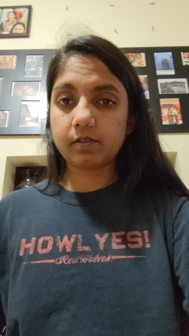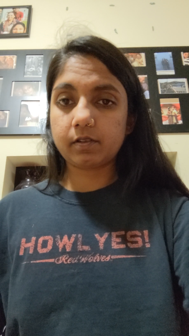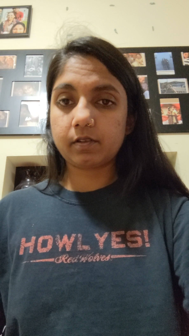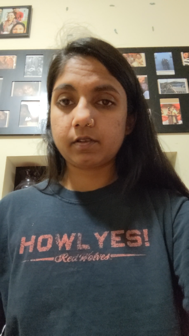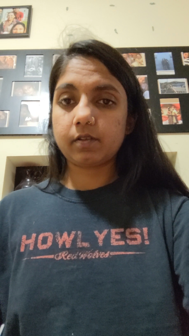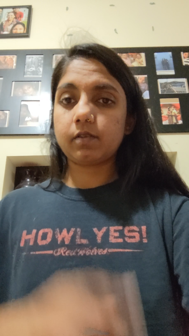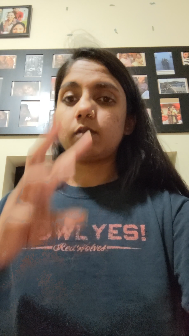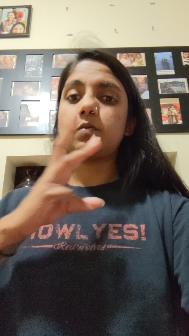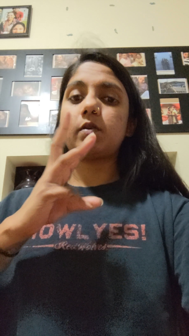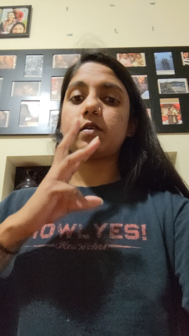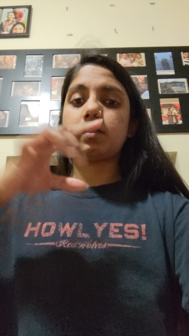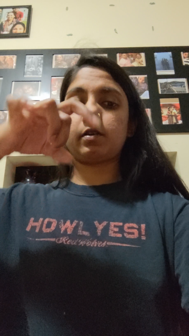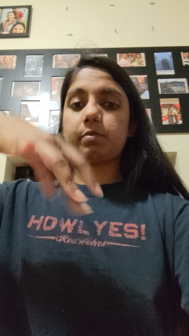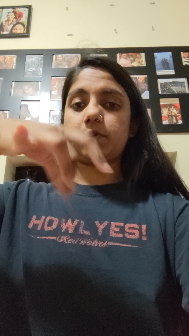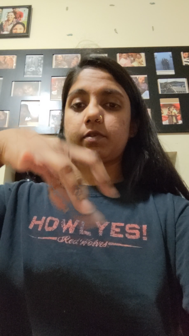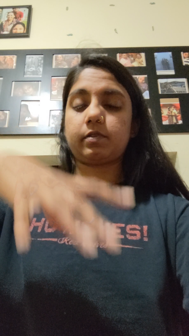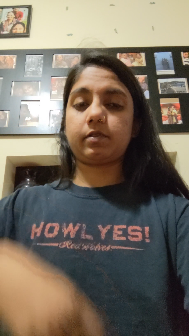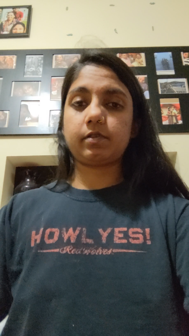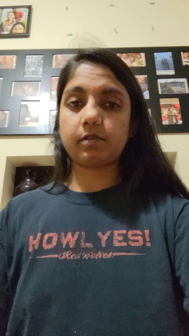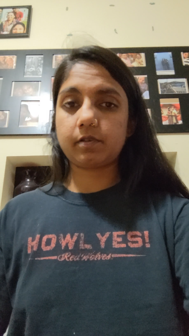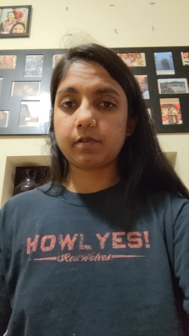melon